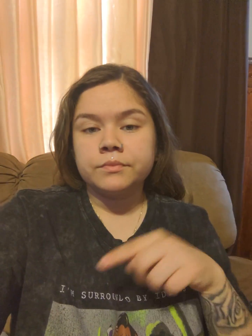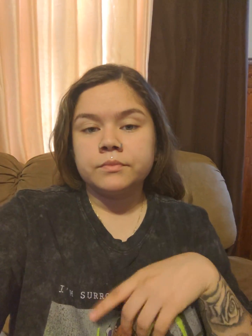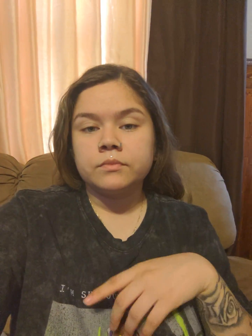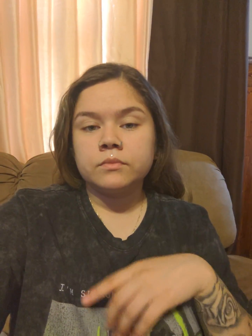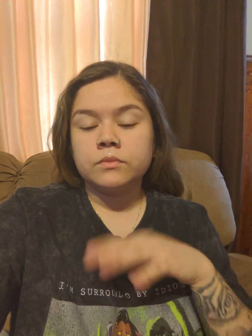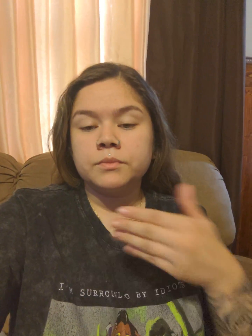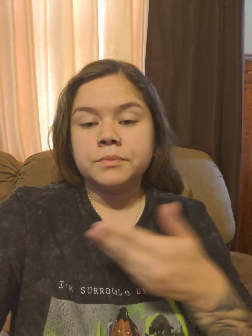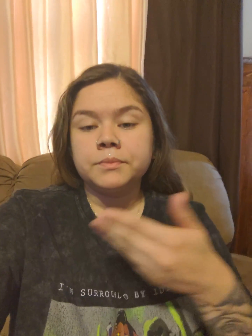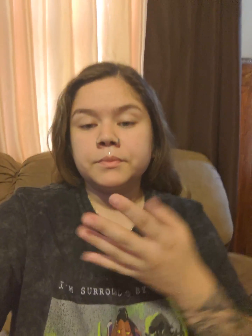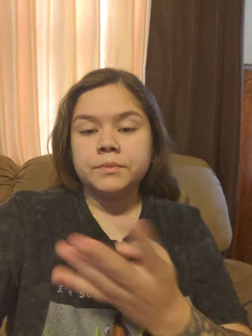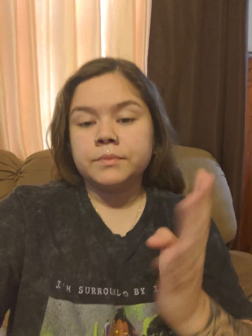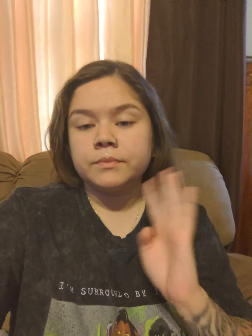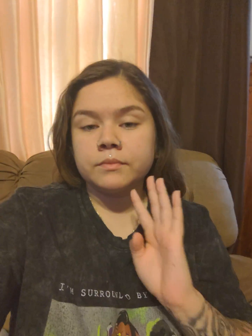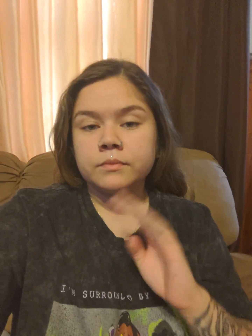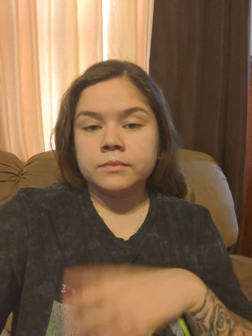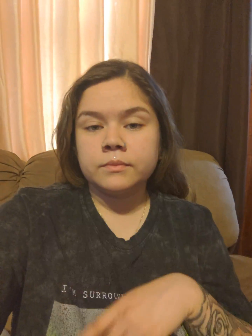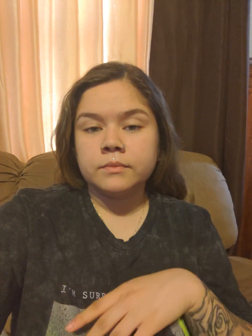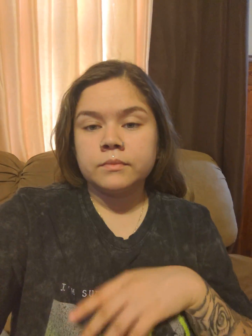crib